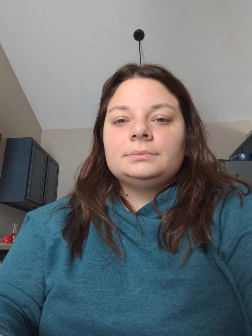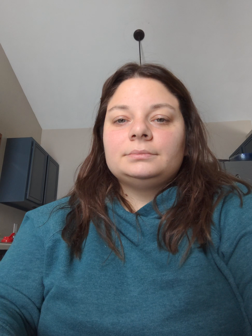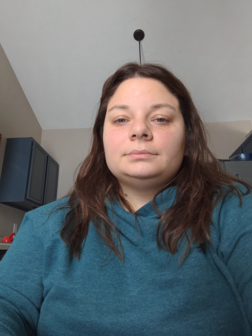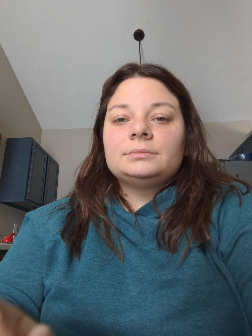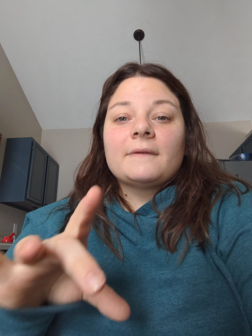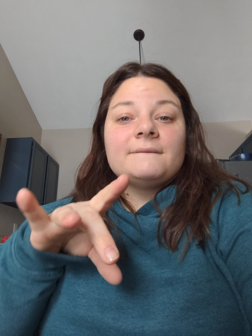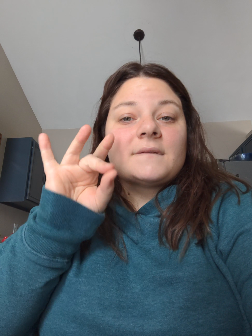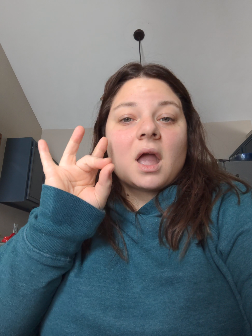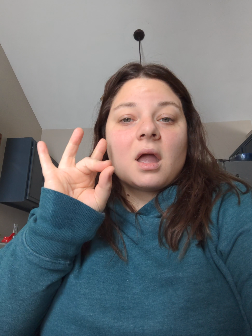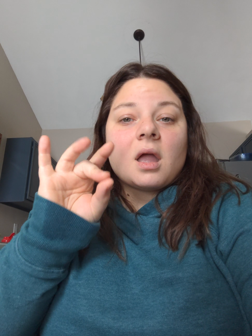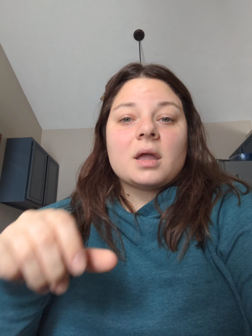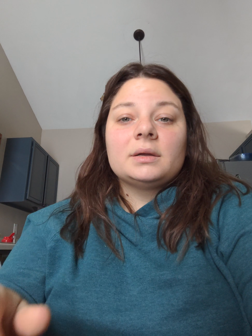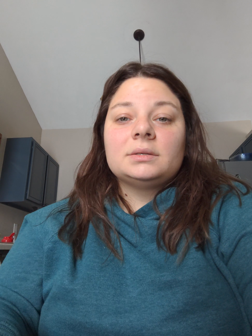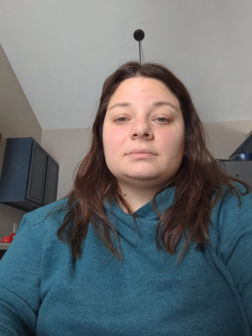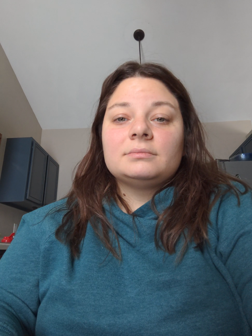find